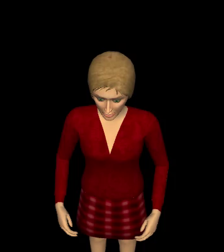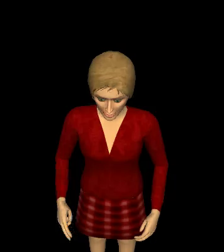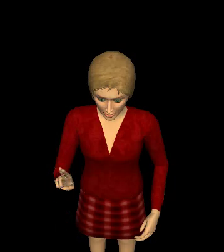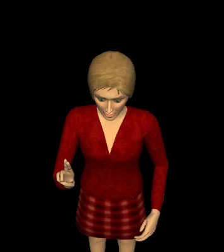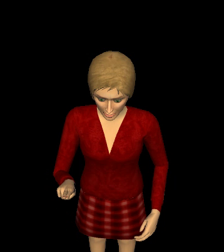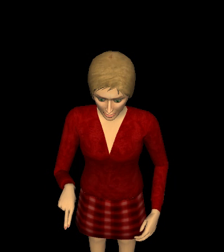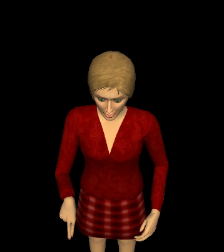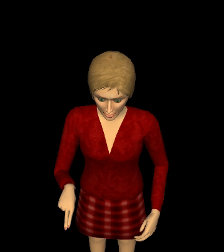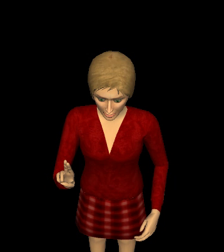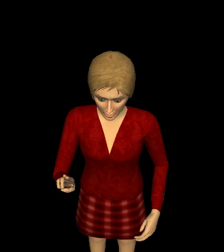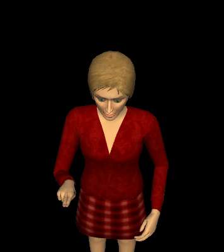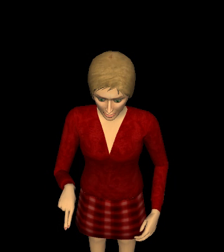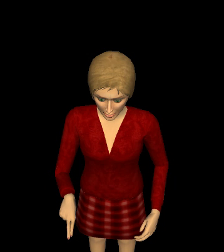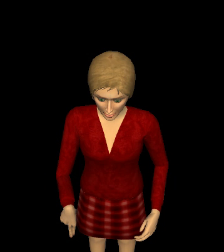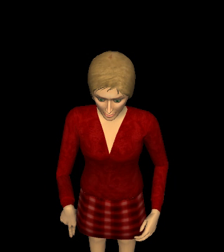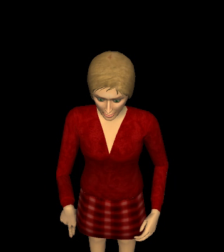يرسم